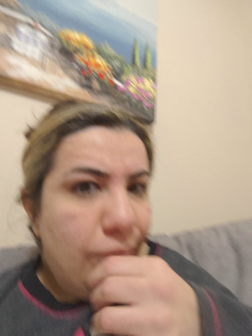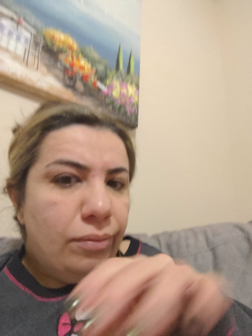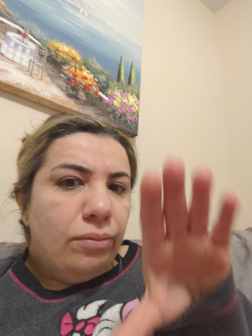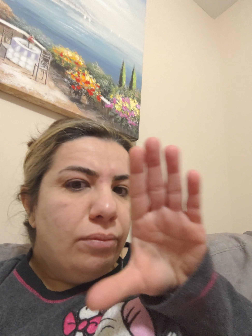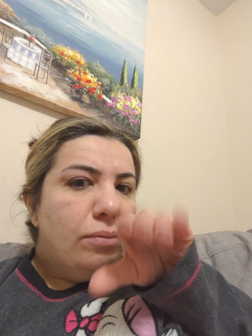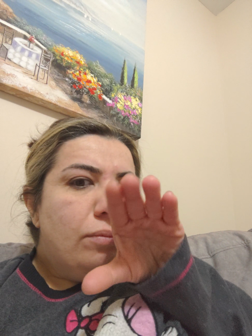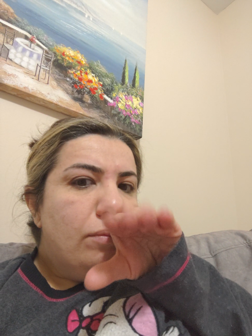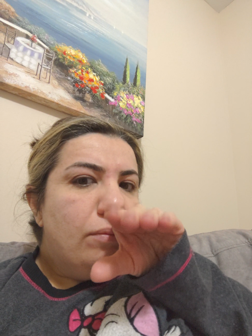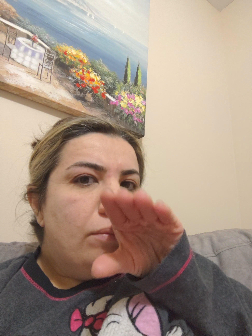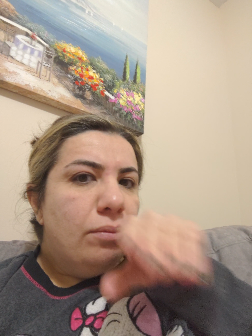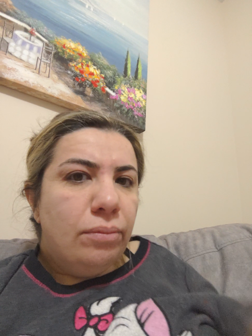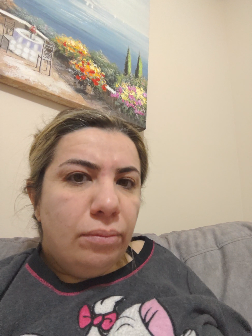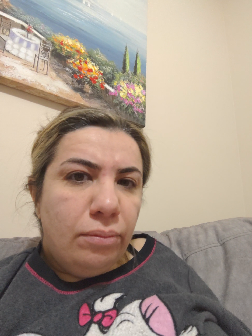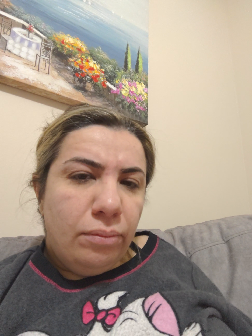goose